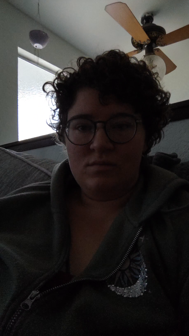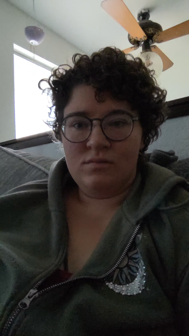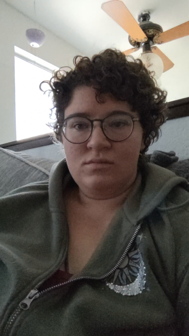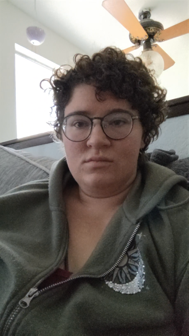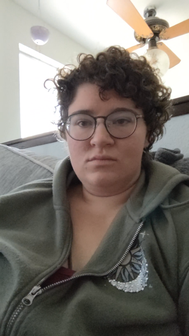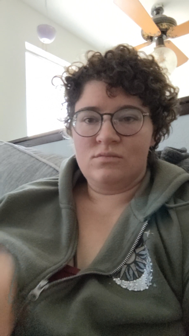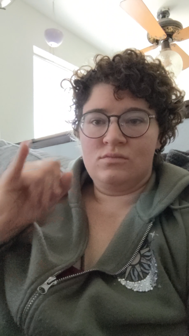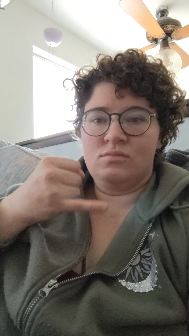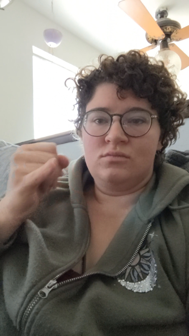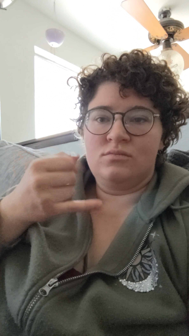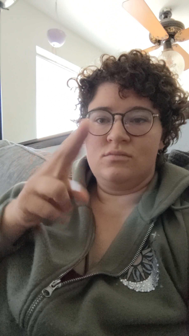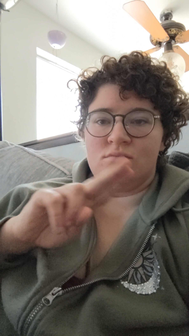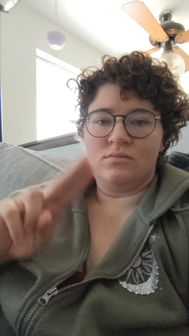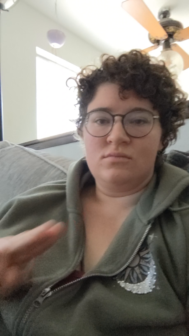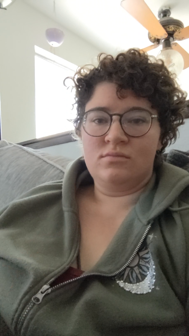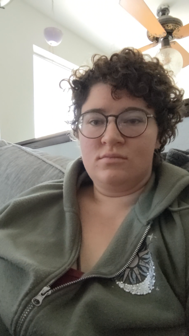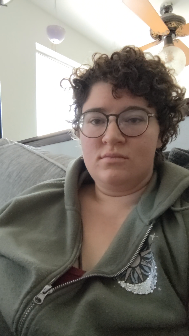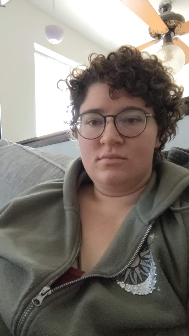jelly